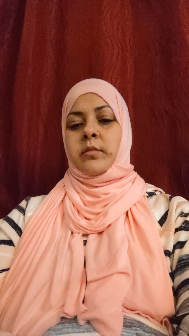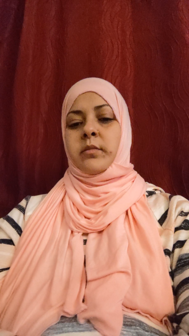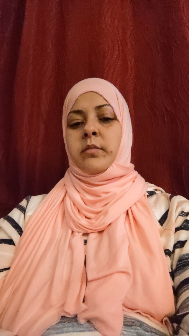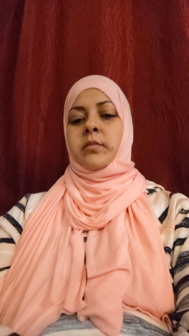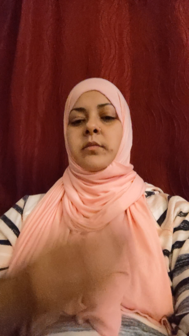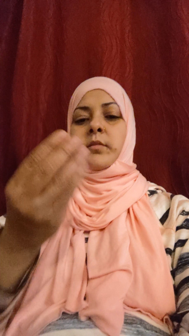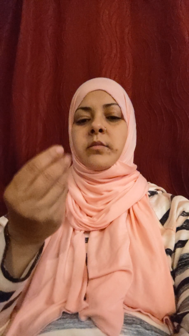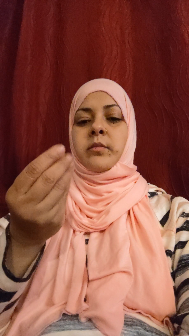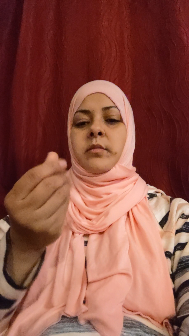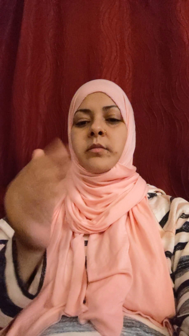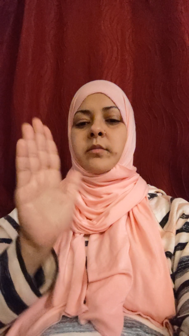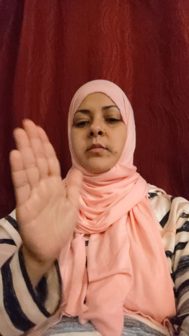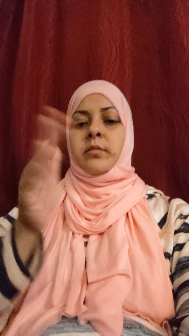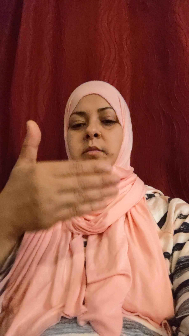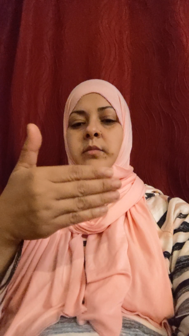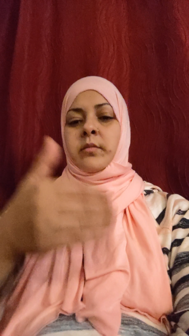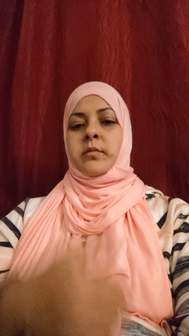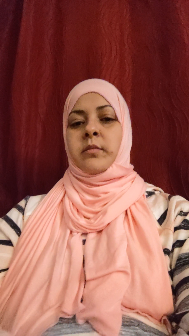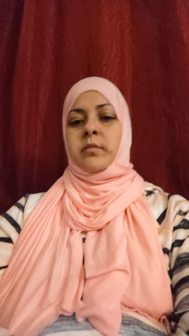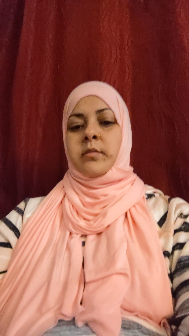sandbox